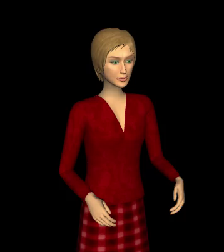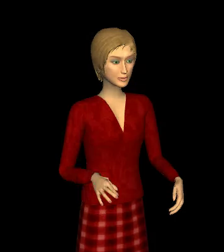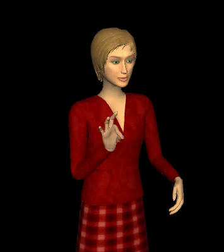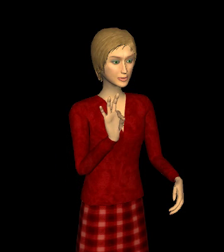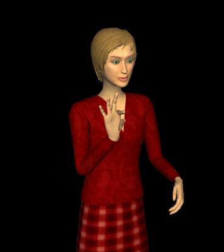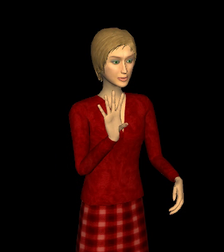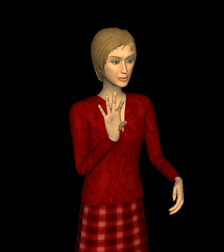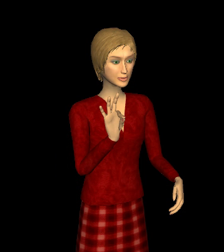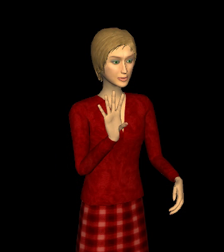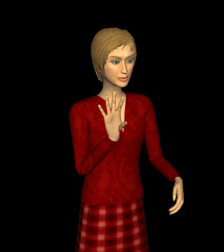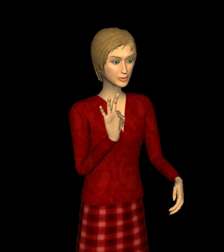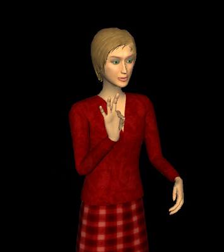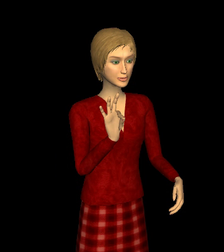50